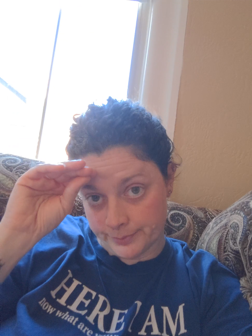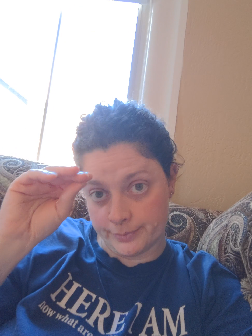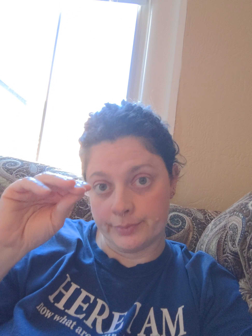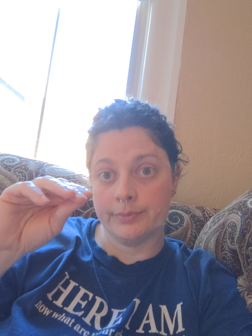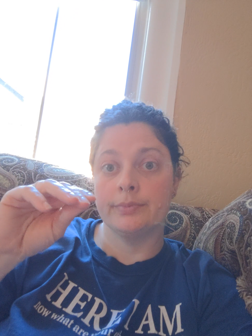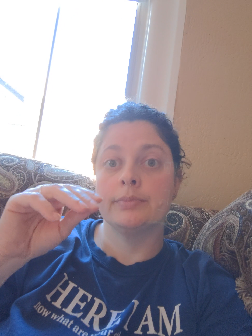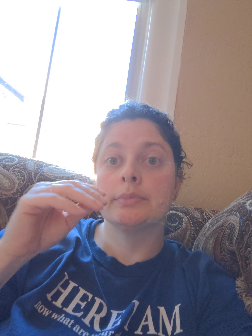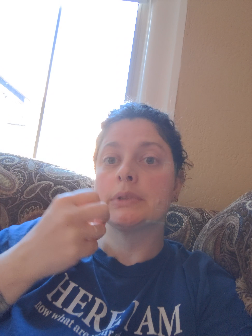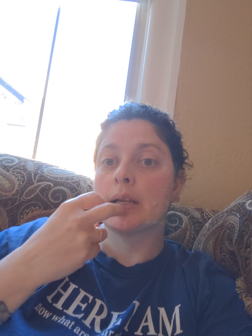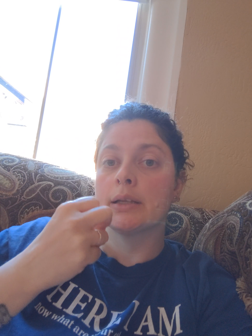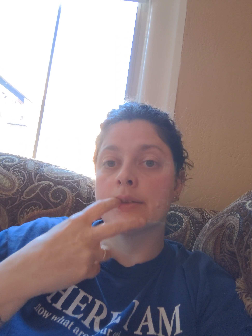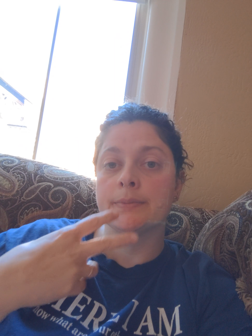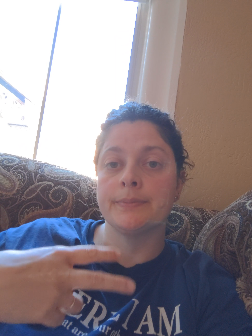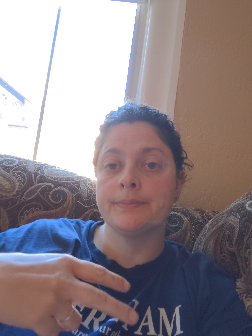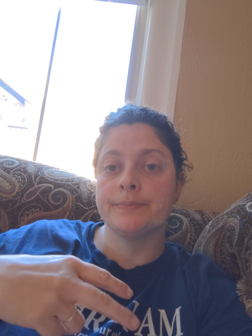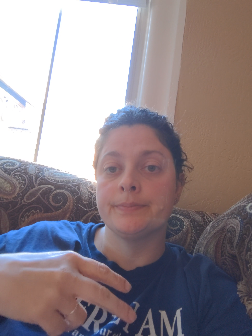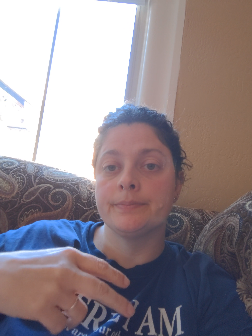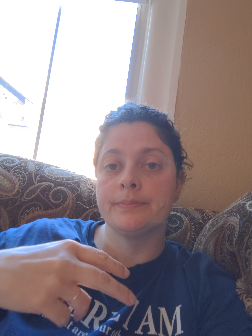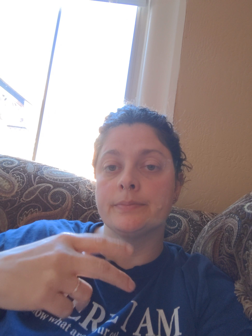snack